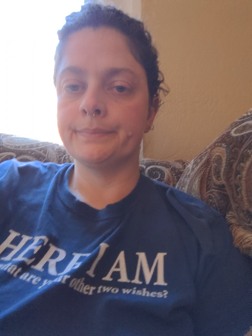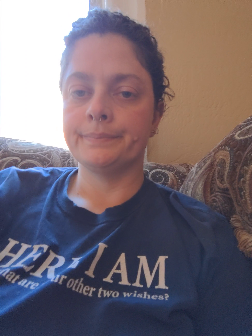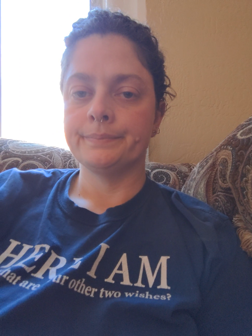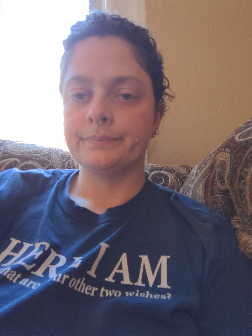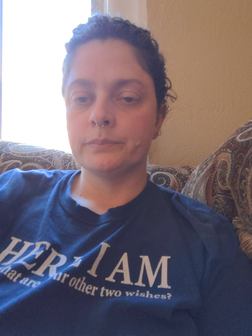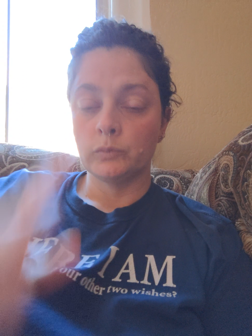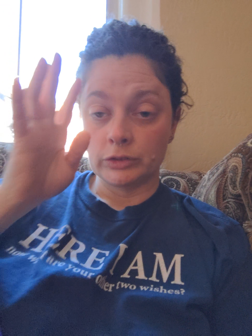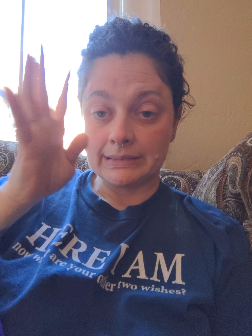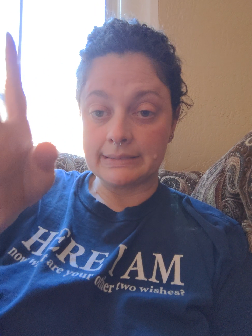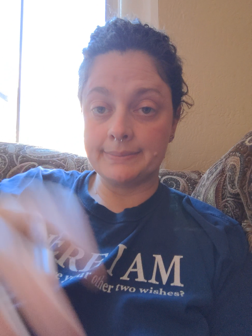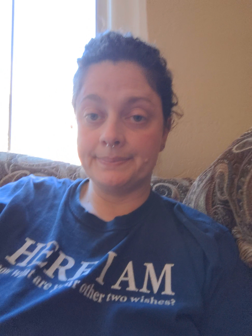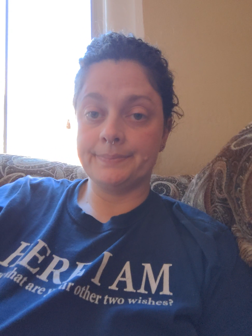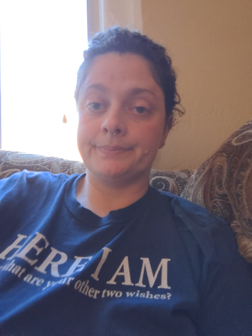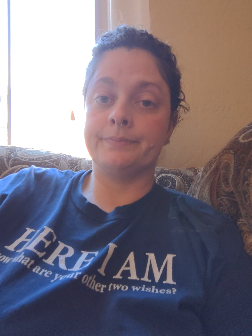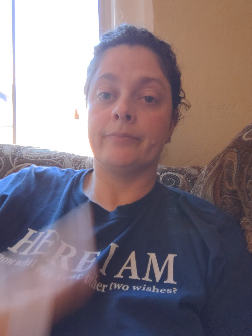pretend